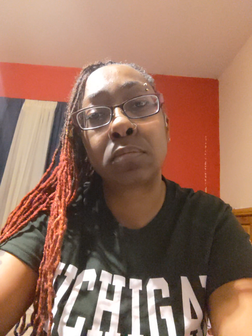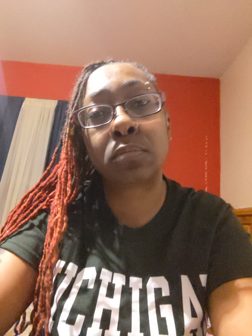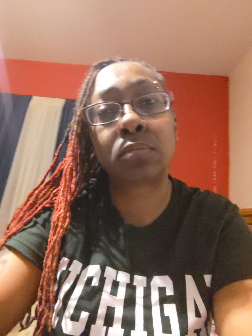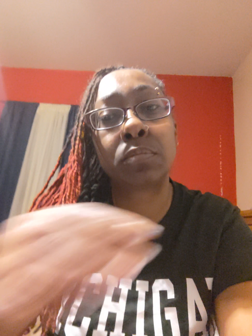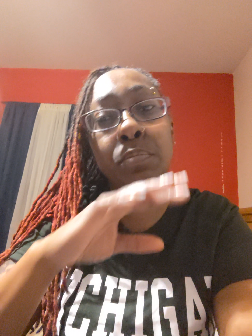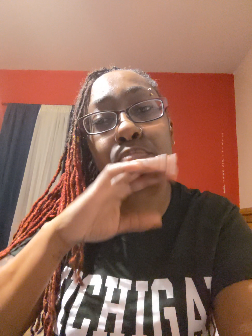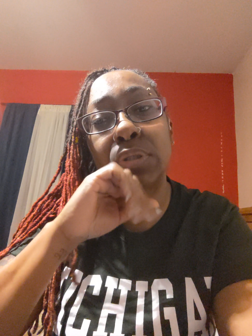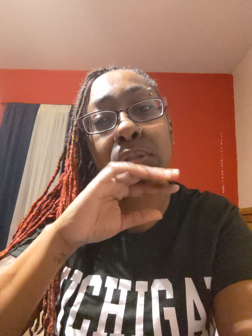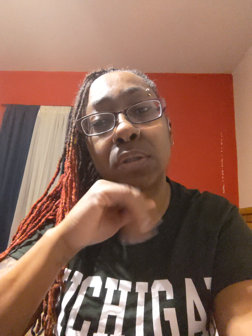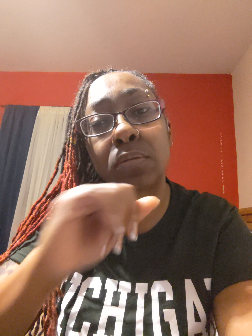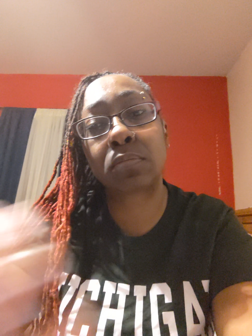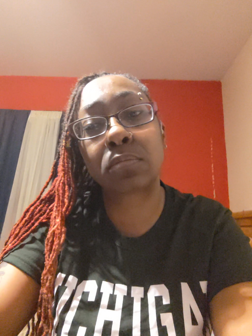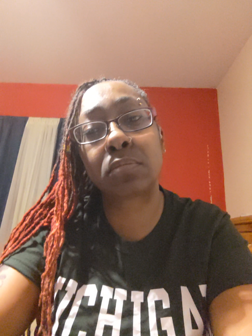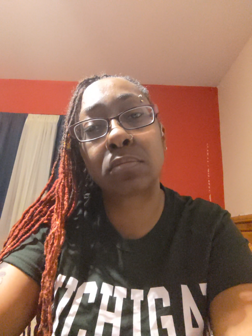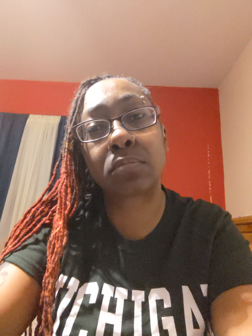pig